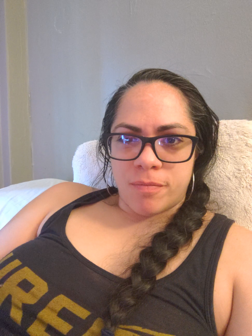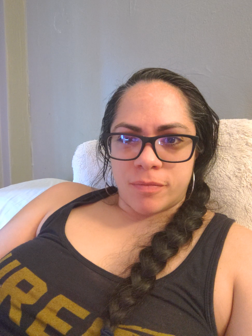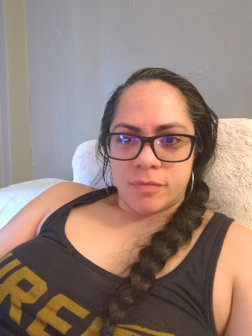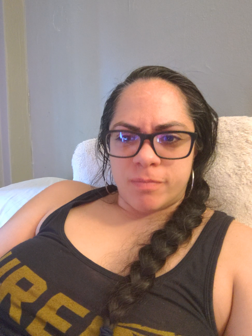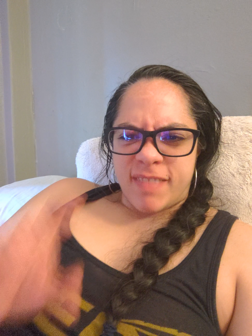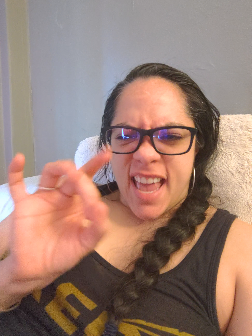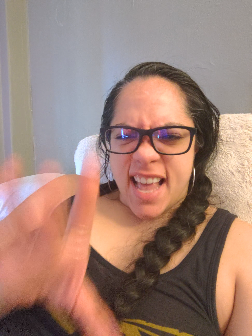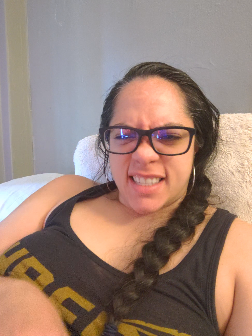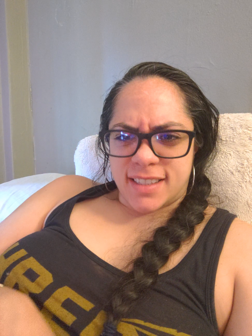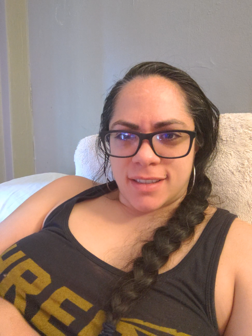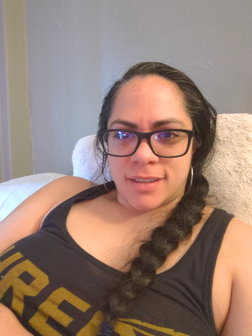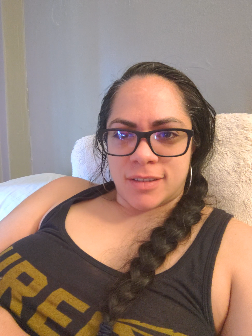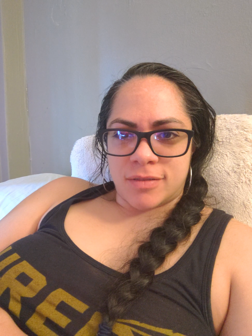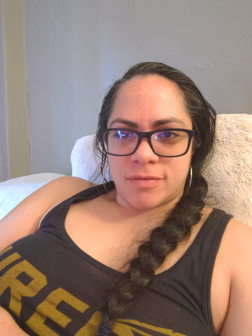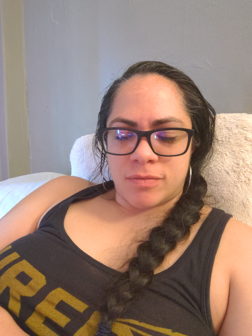hate